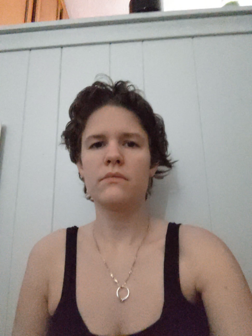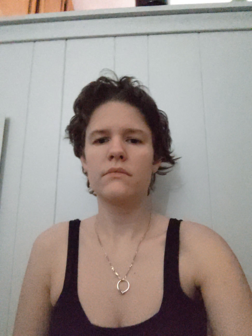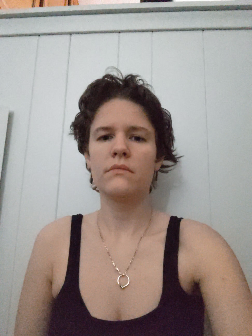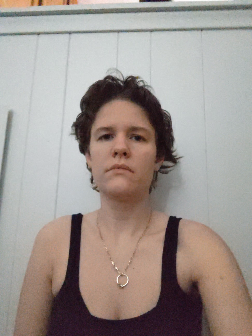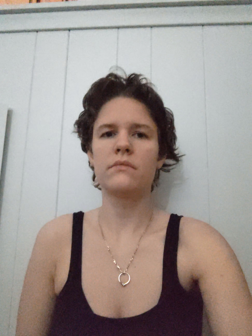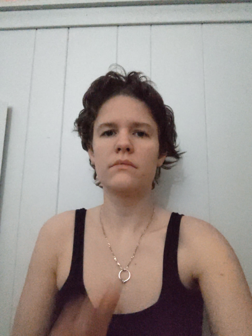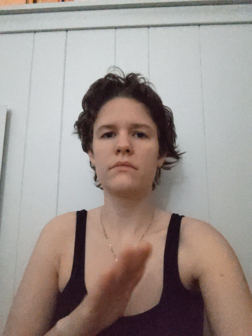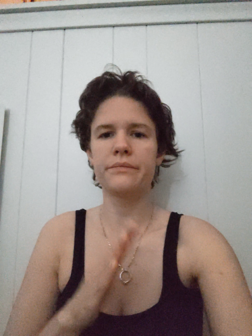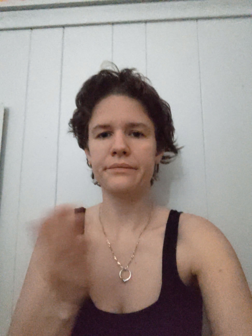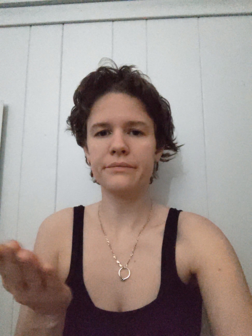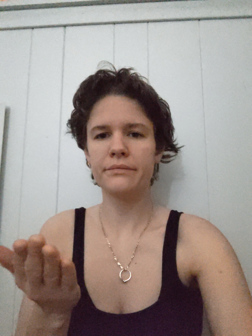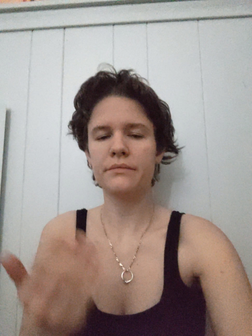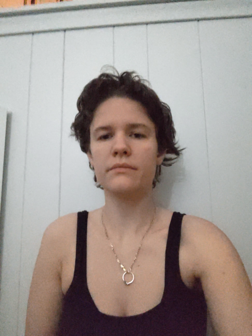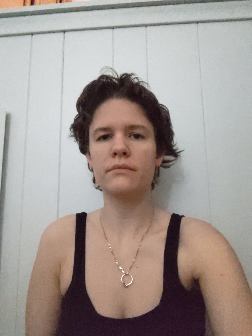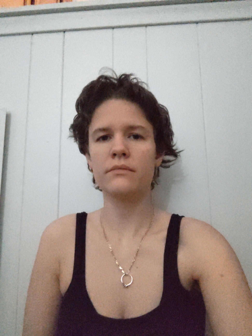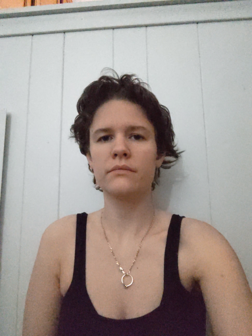book